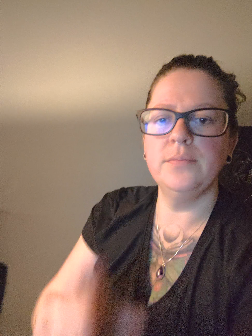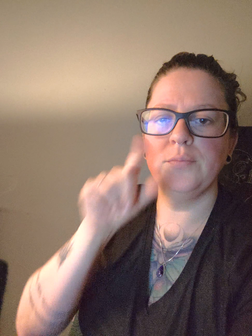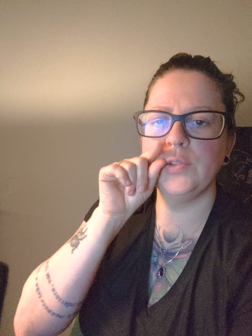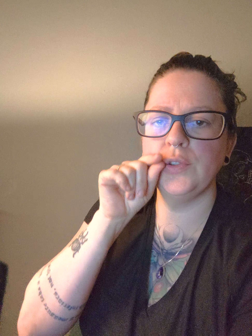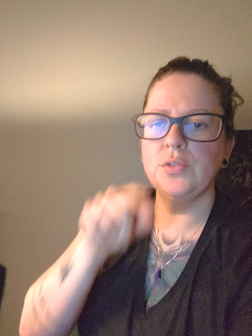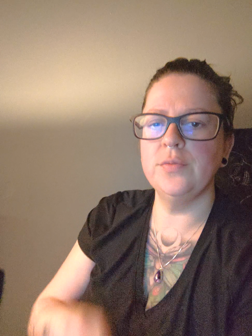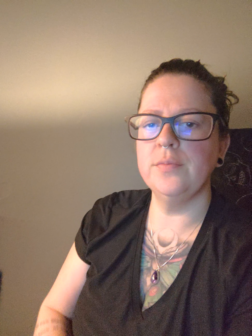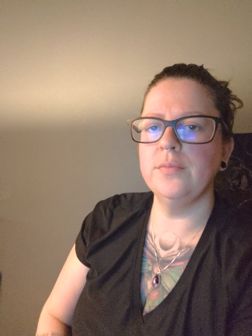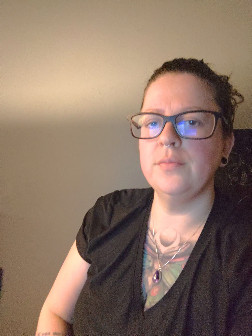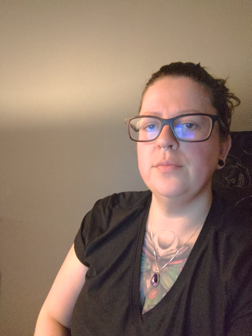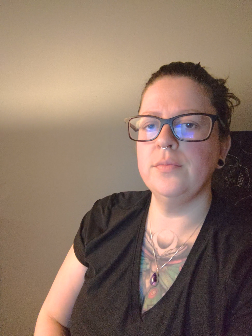bird